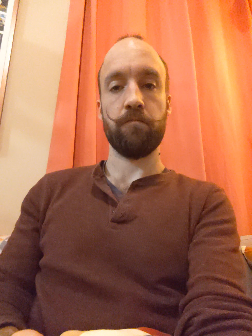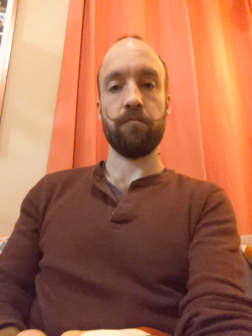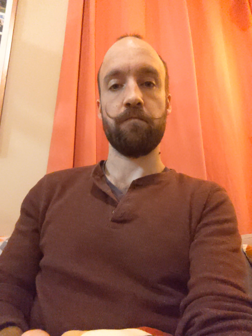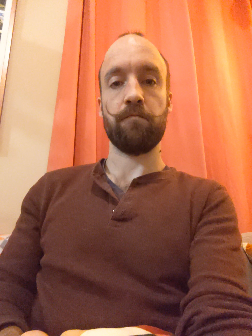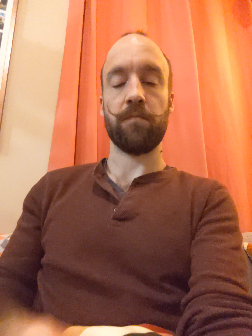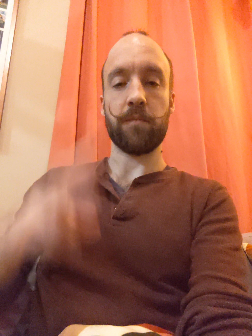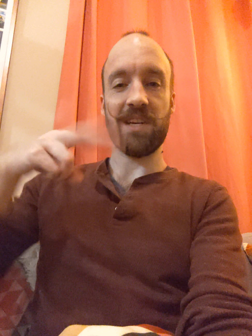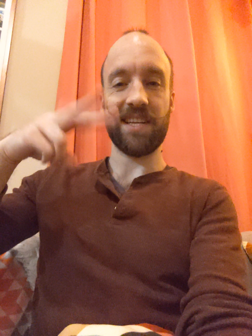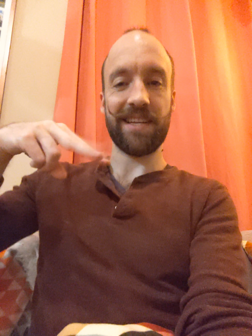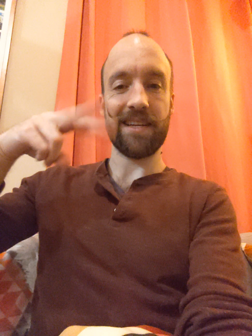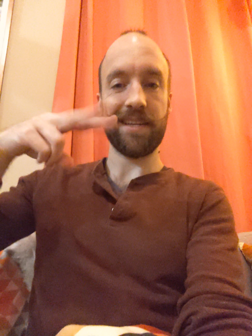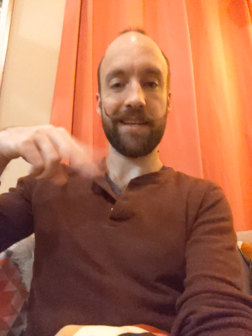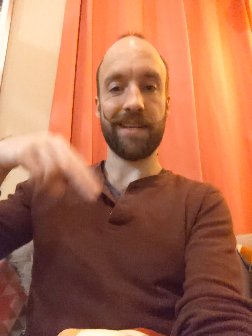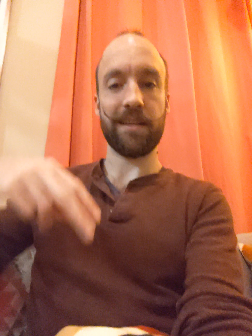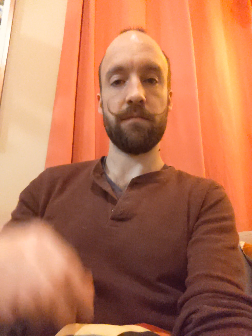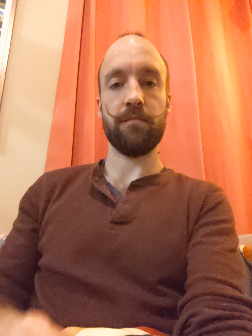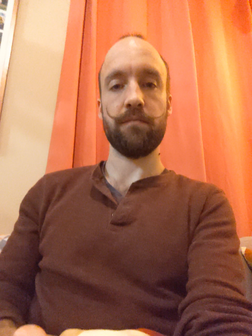read